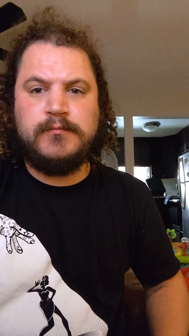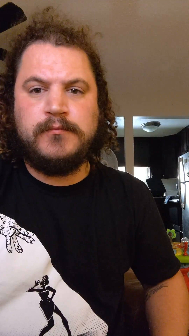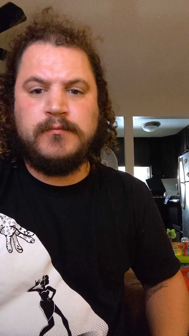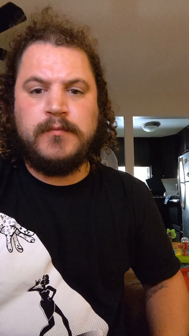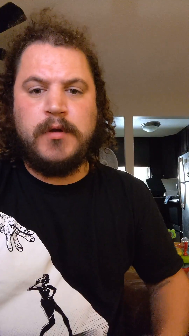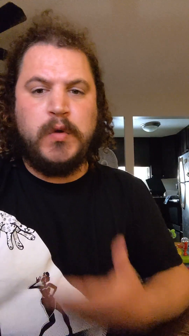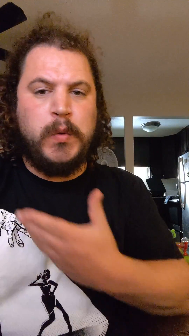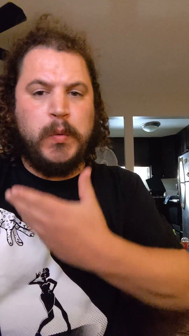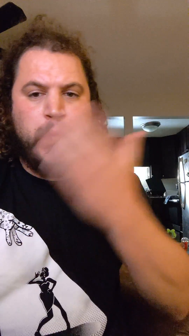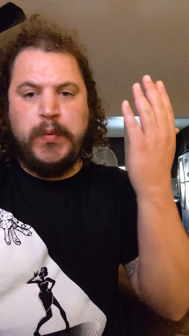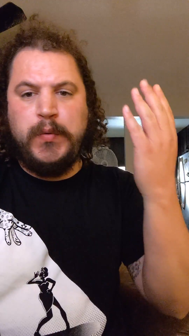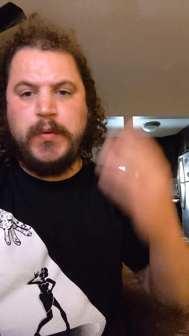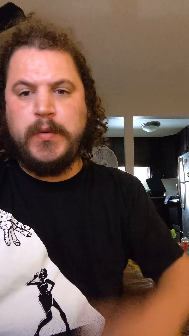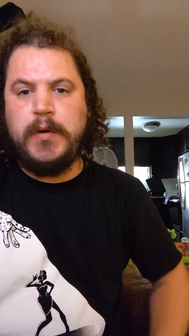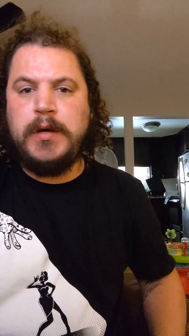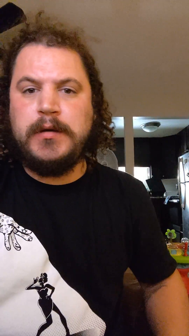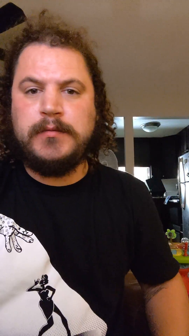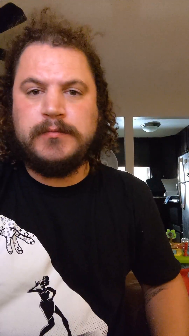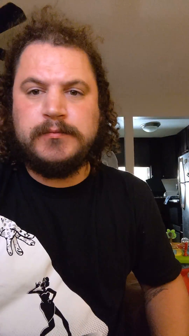all gone